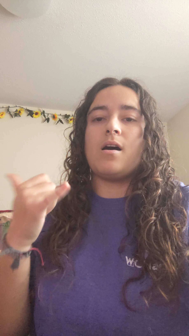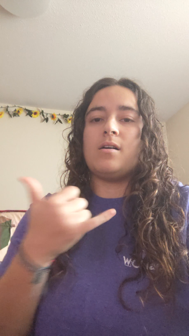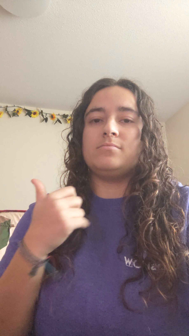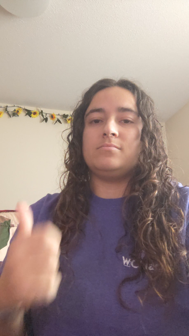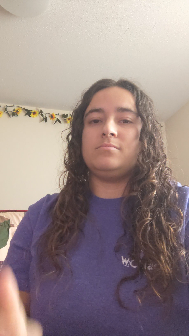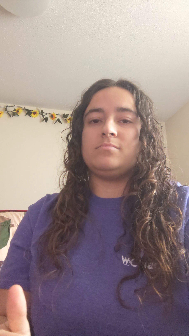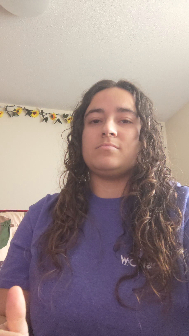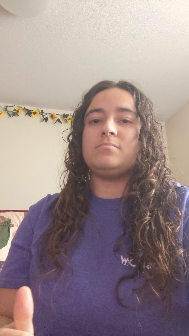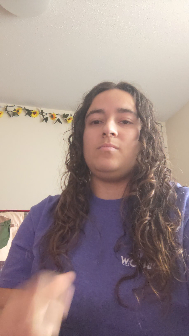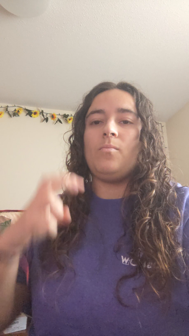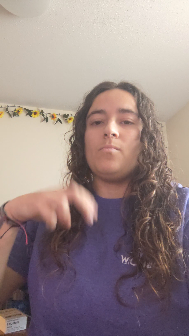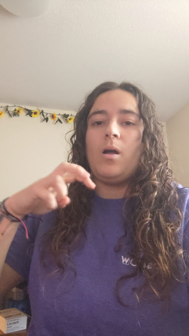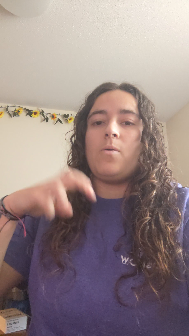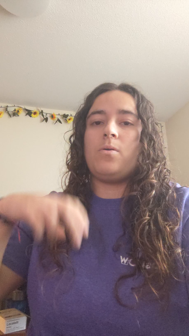potato